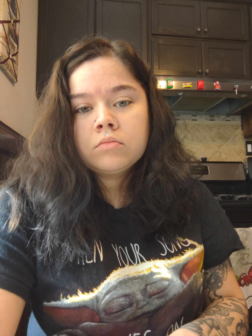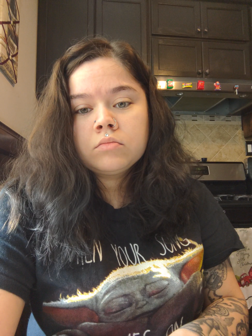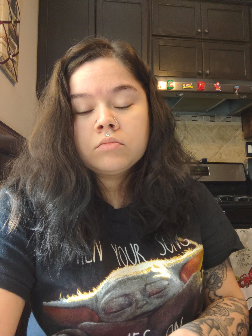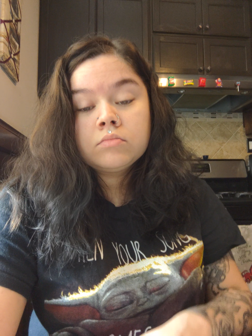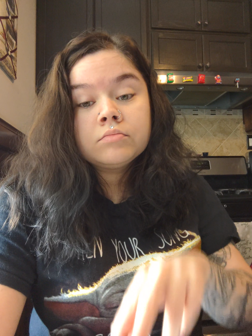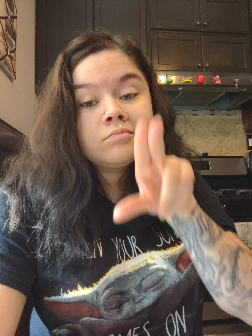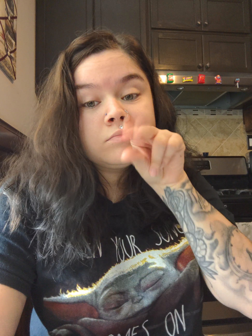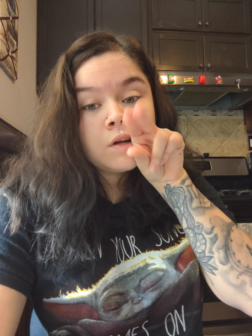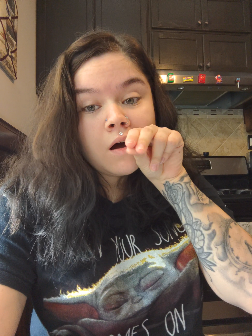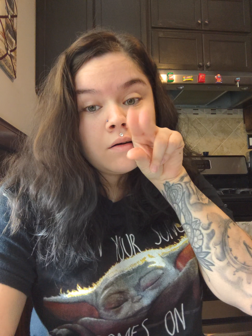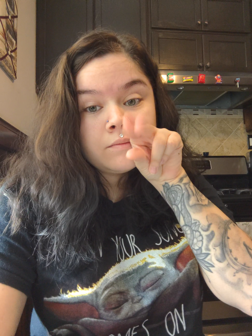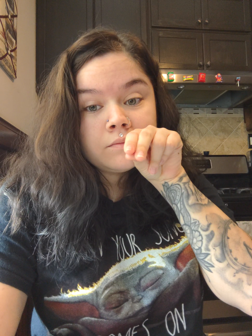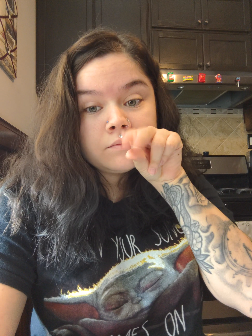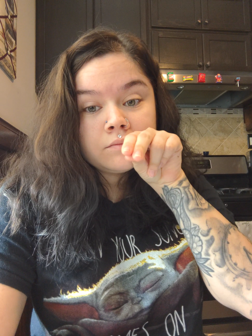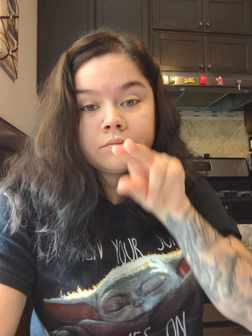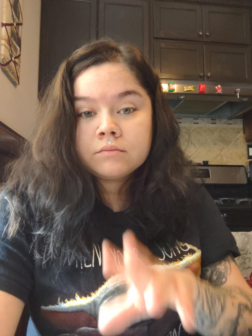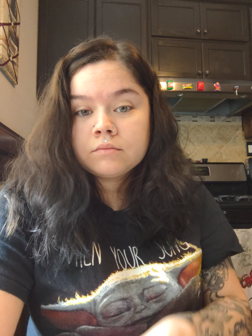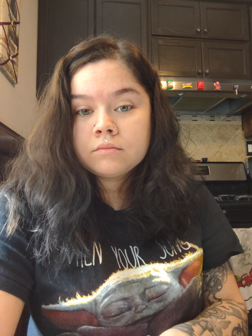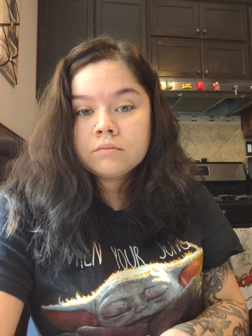duck